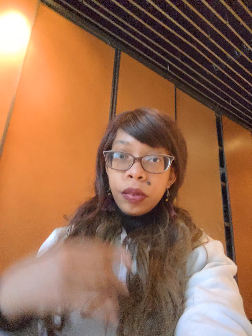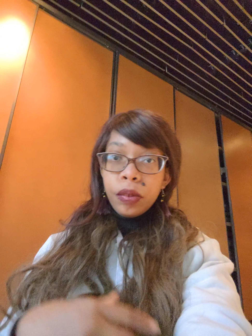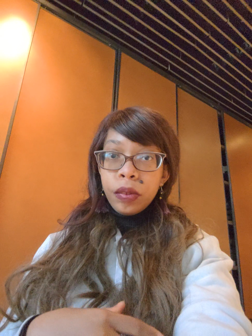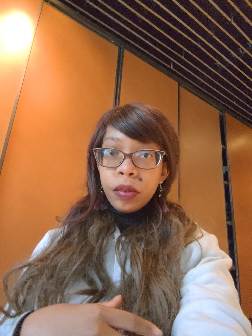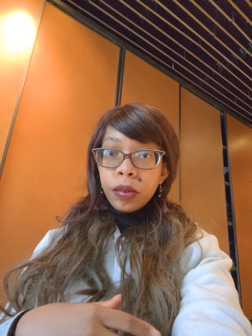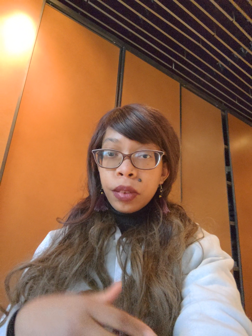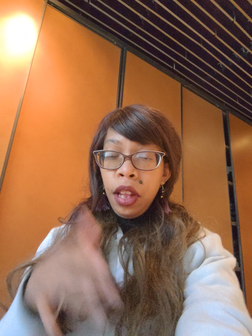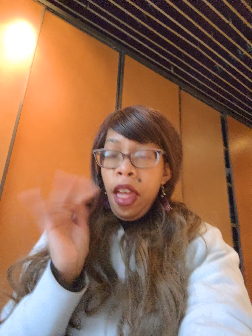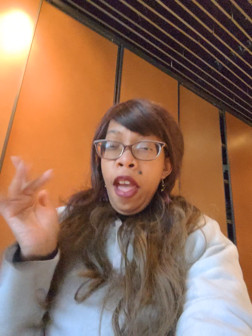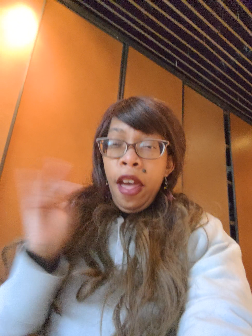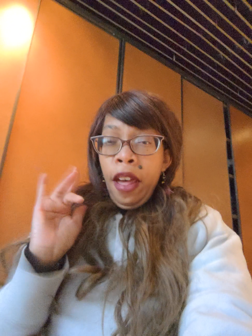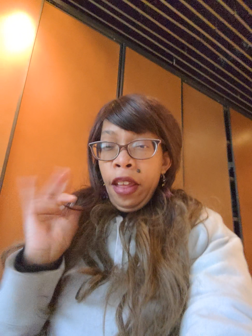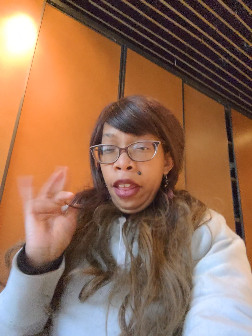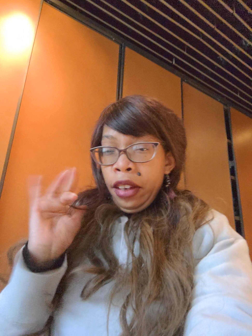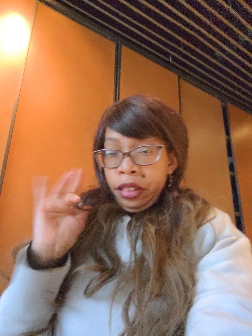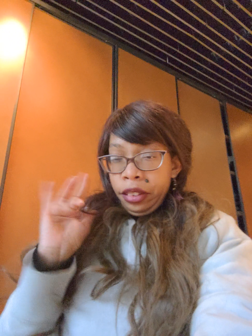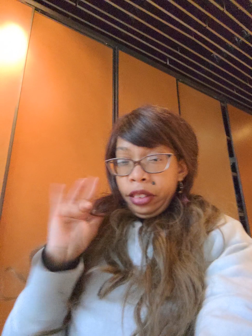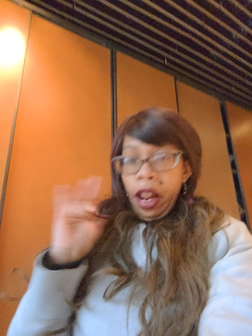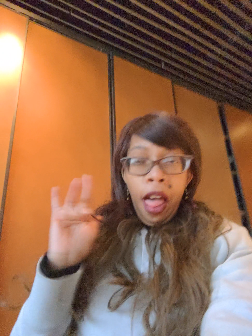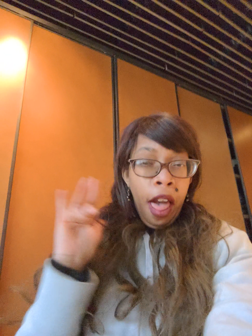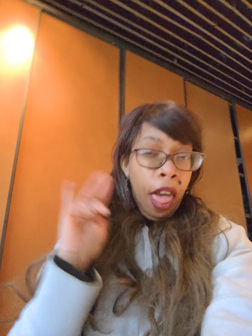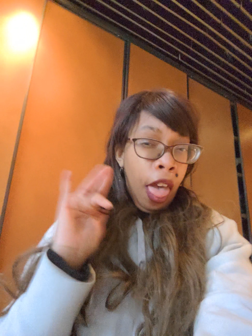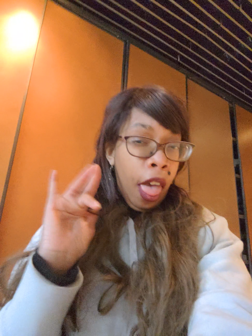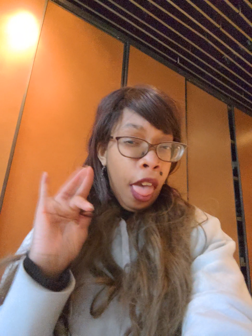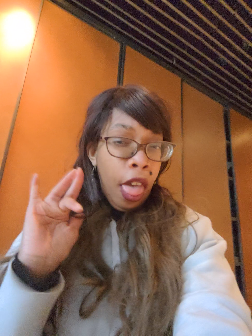yucky